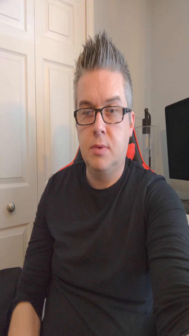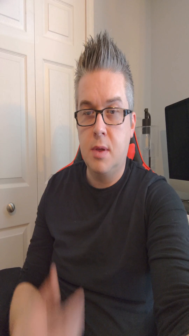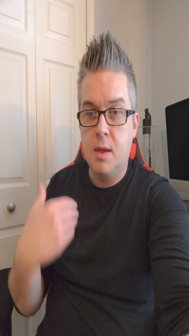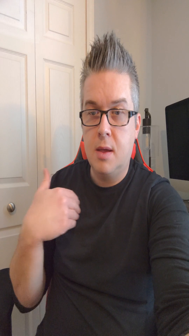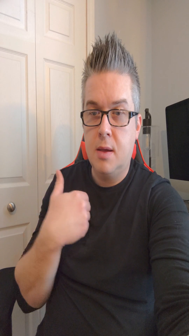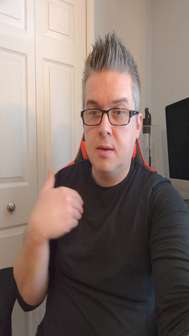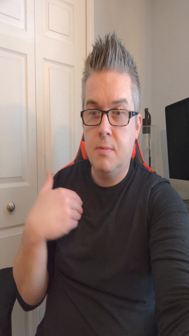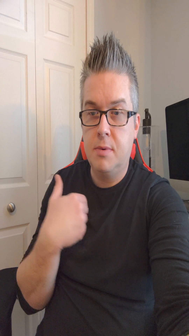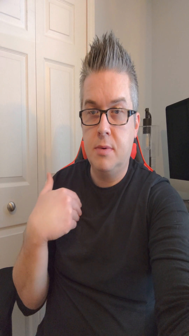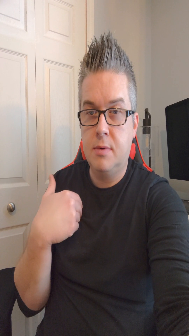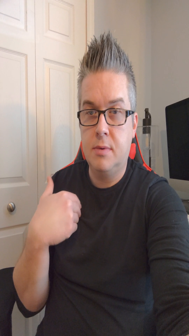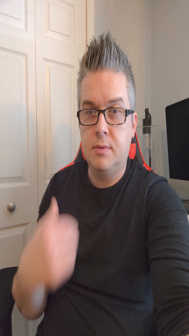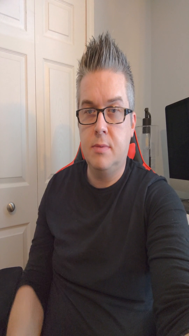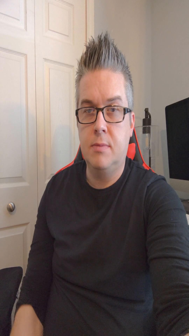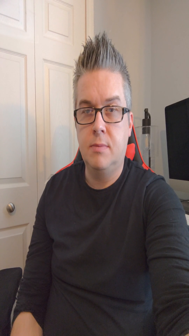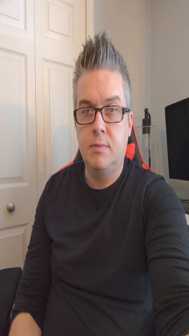animal